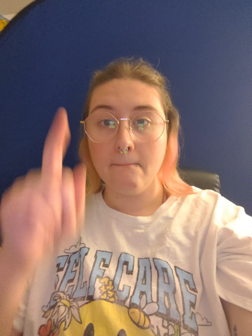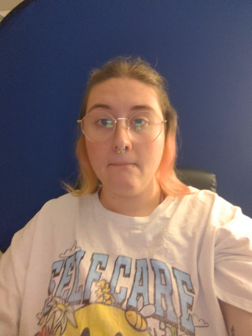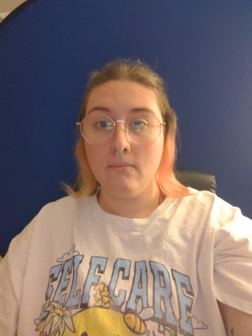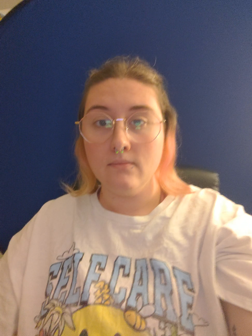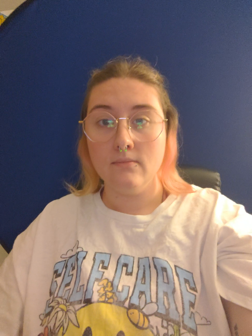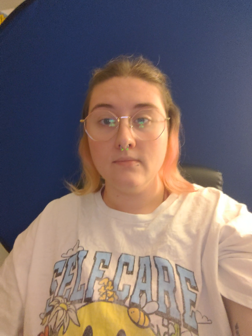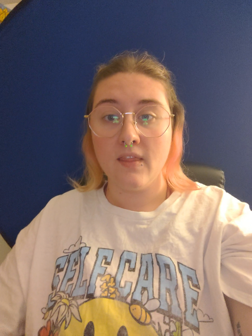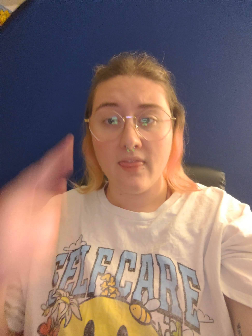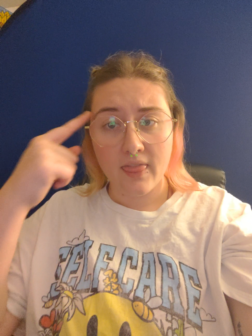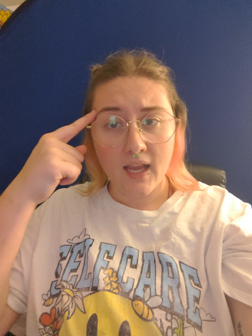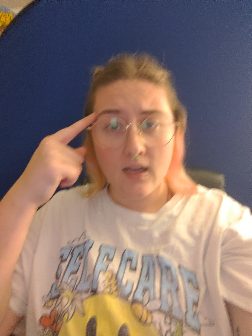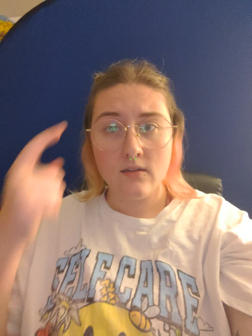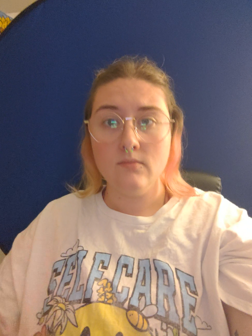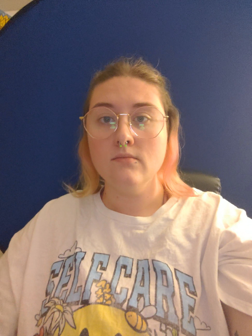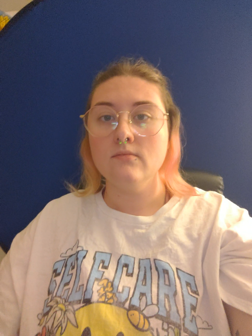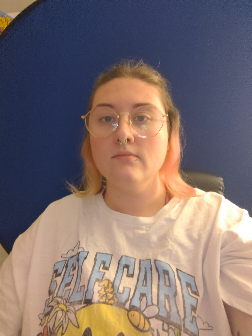think